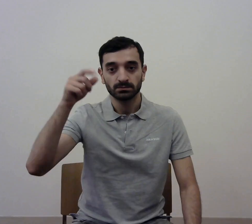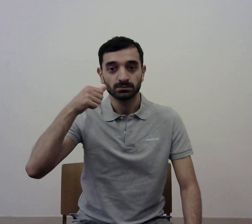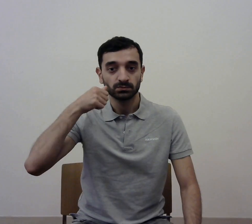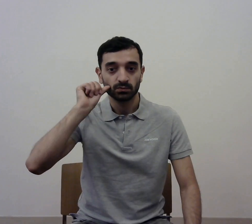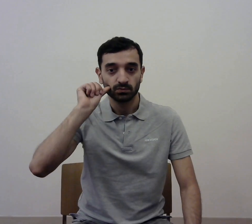dünən